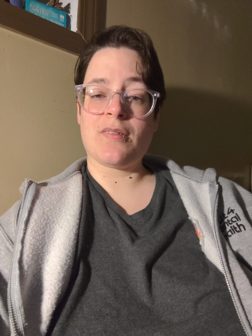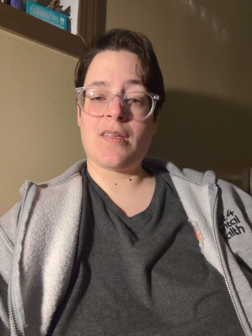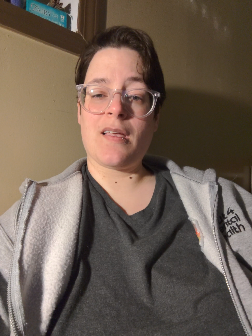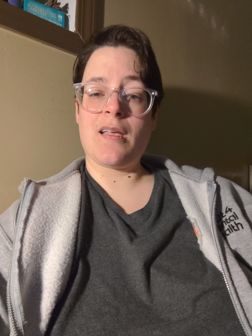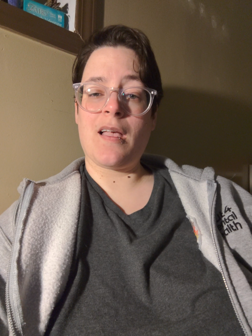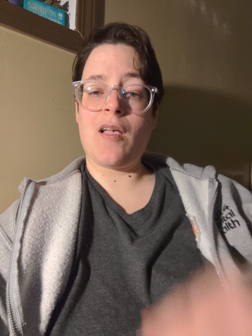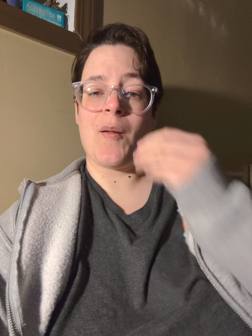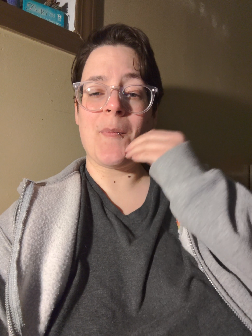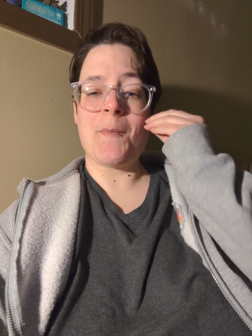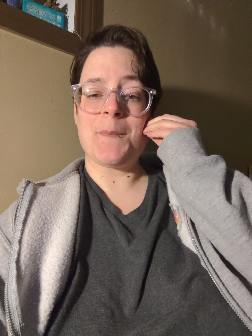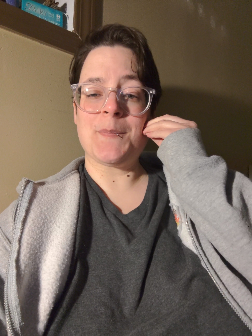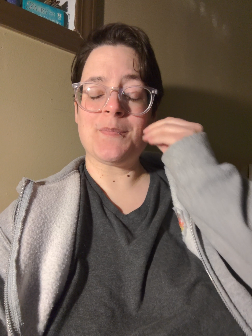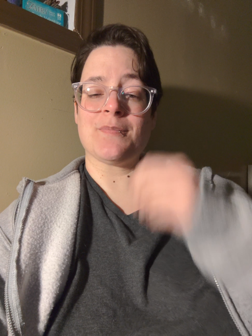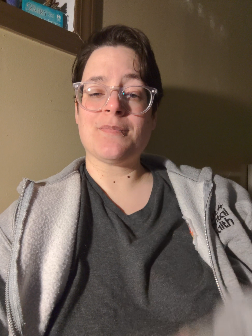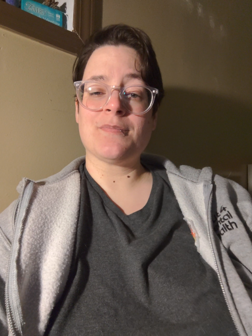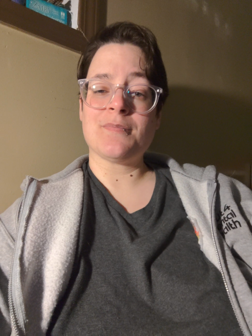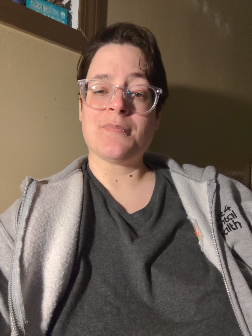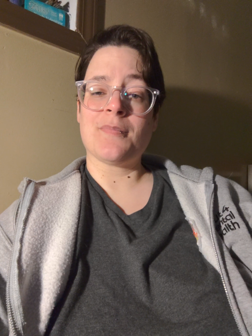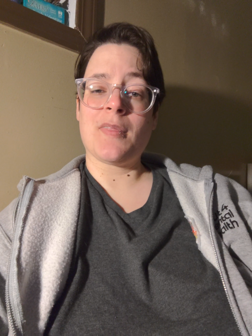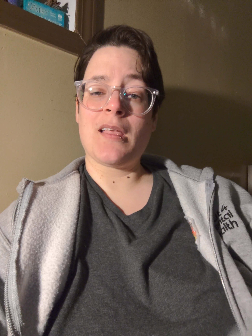home